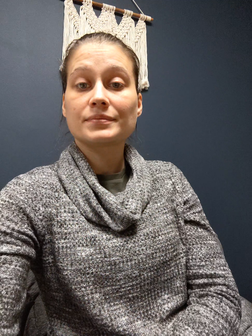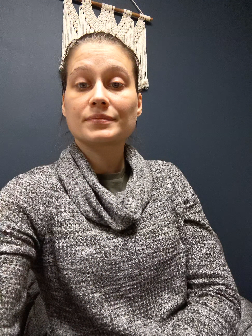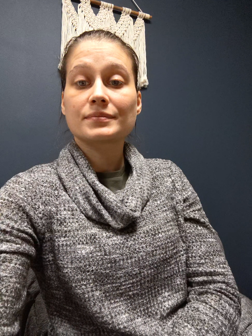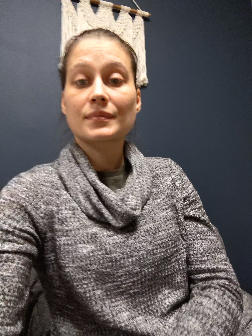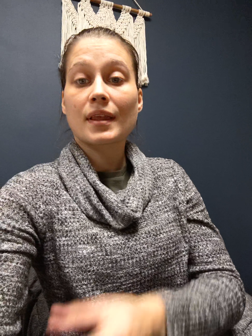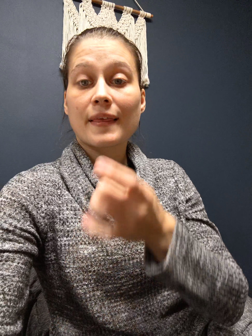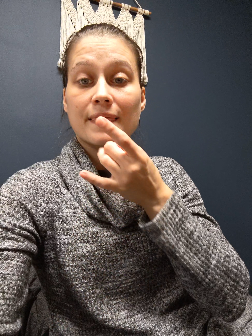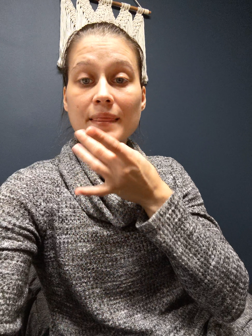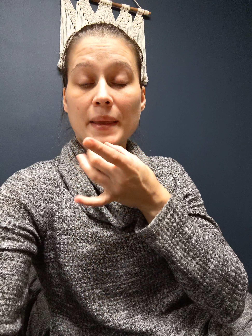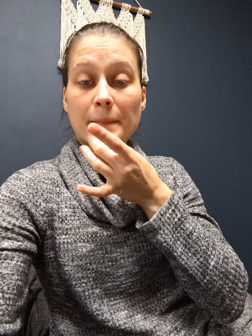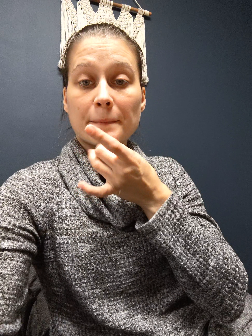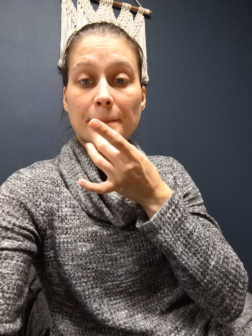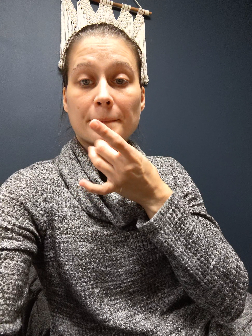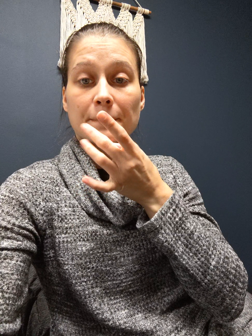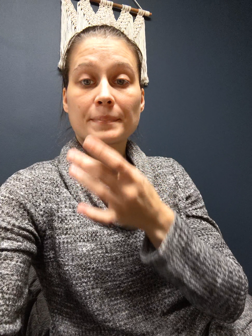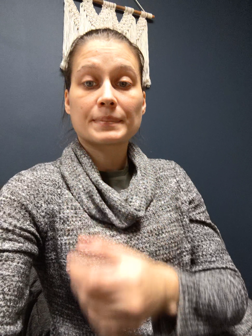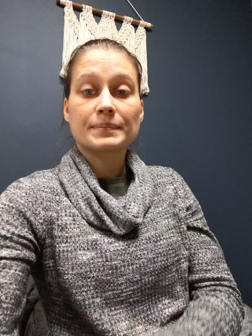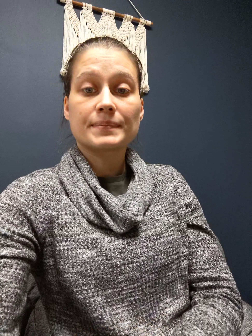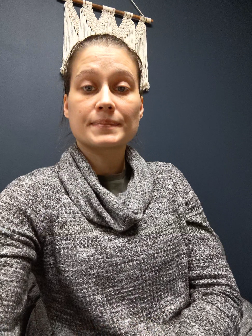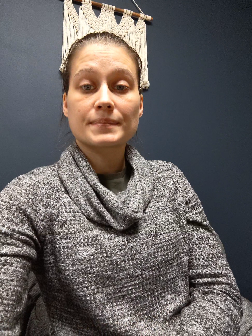lamp